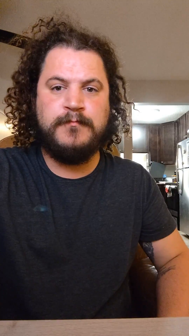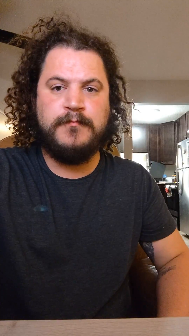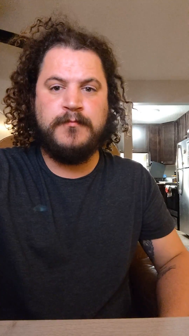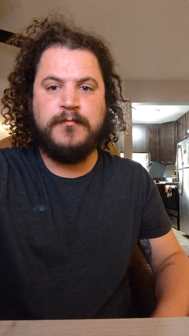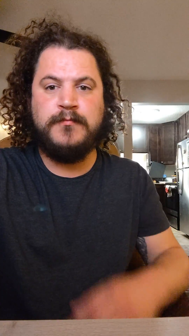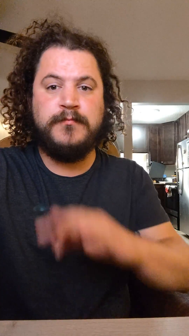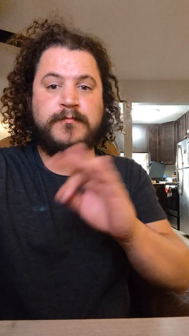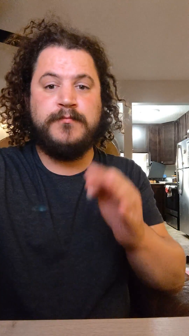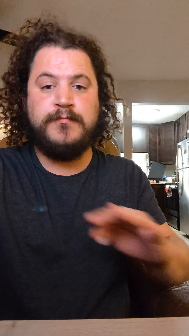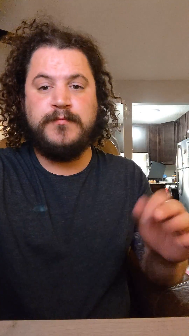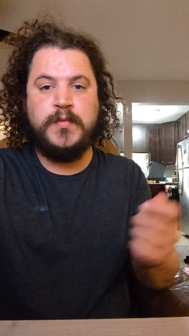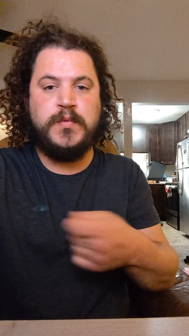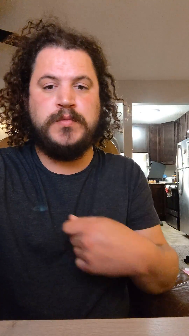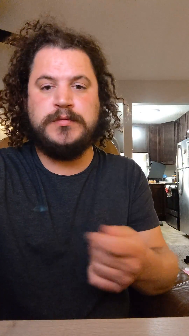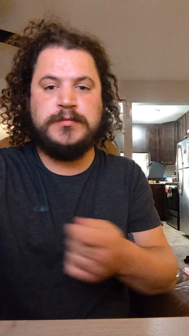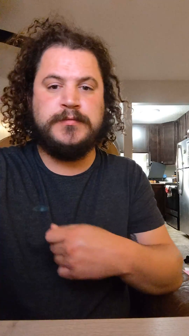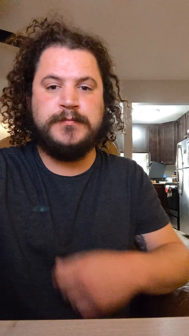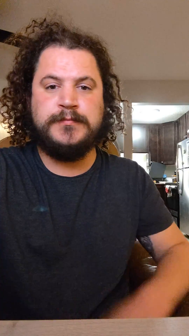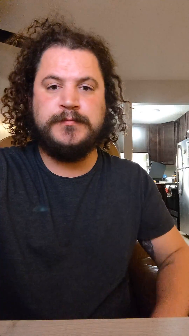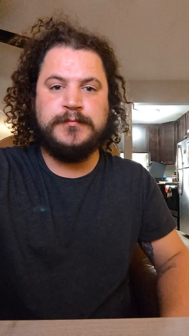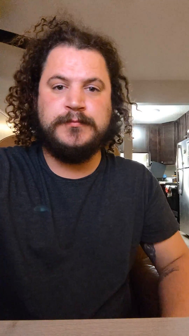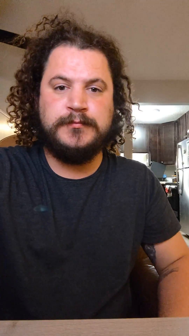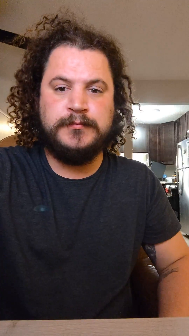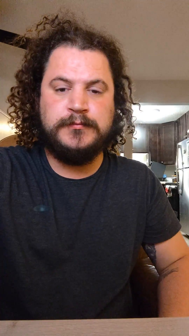hose